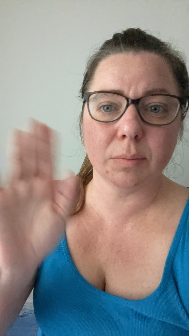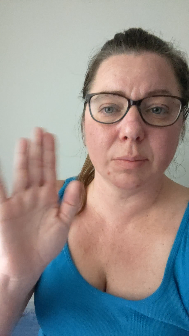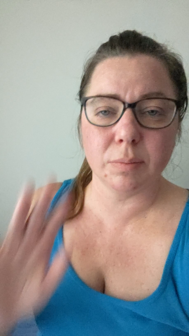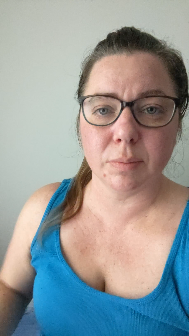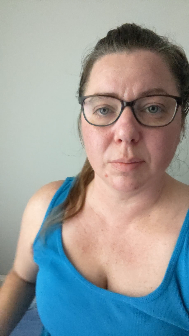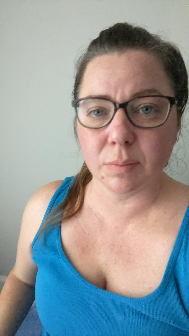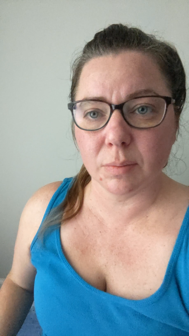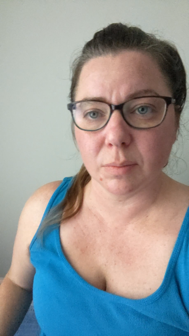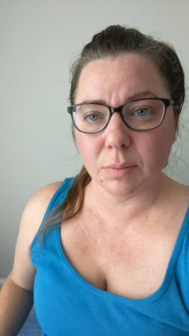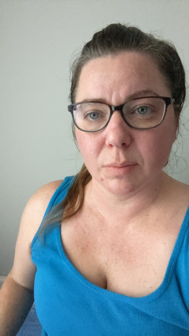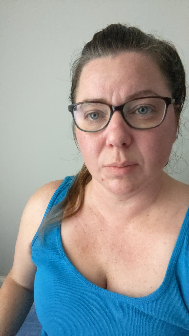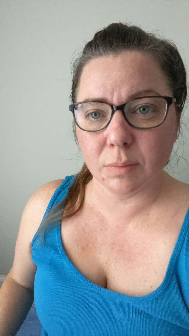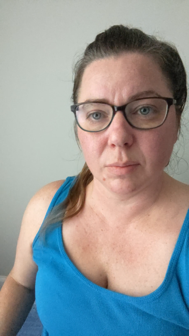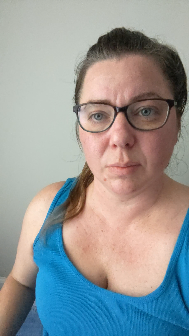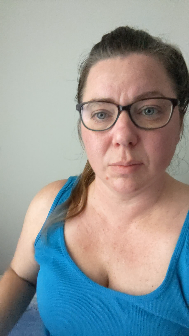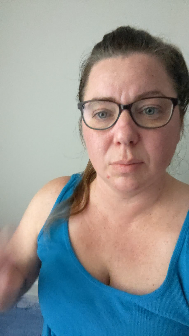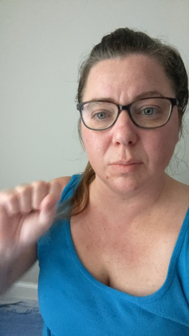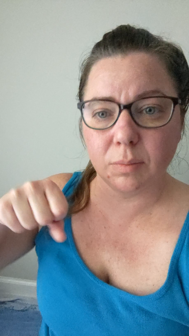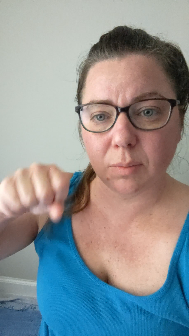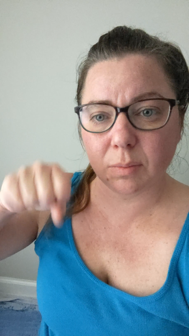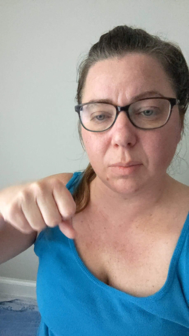motorcycle